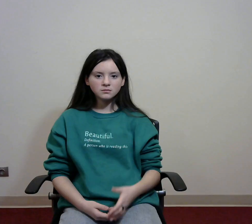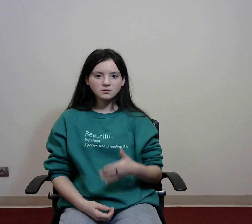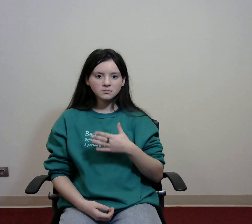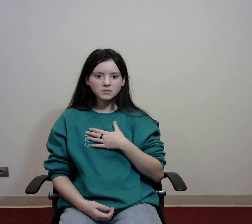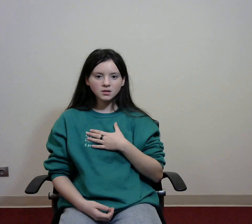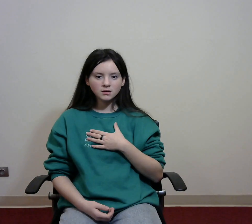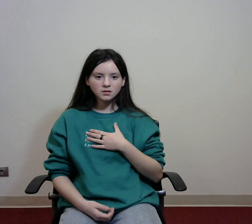mən